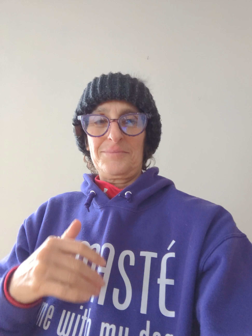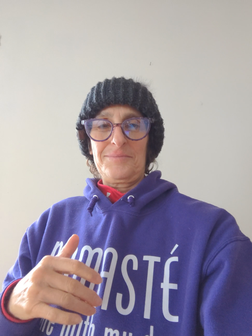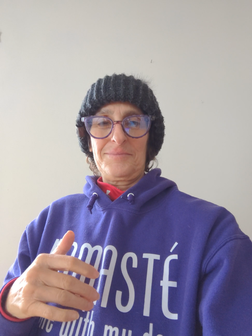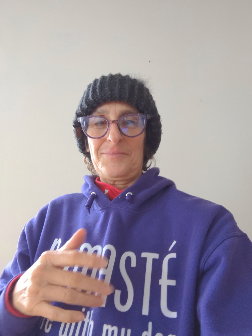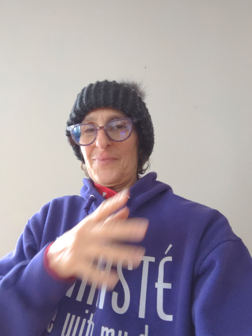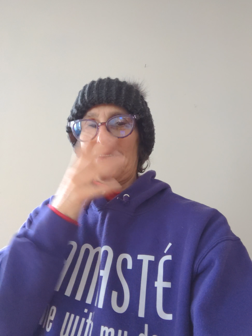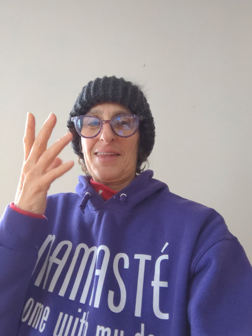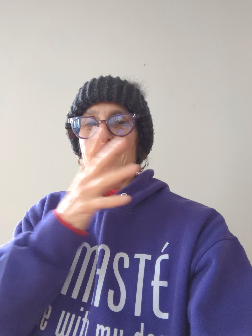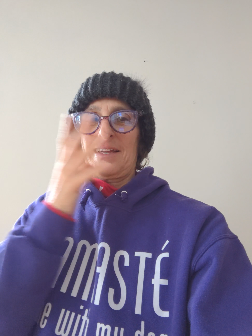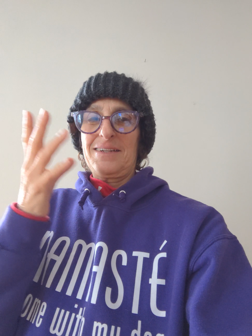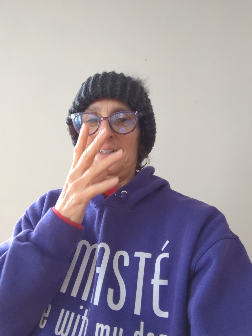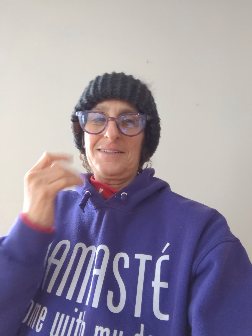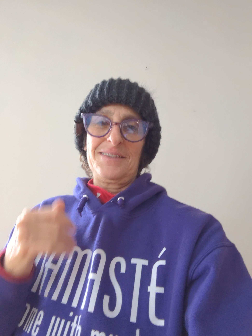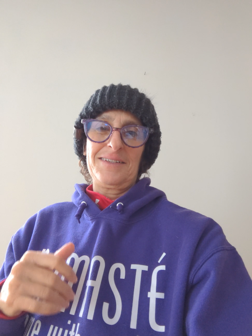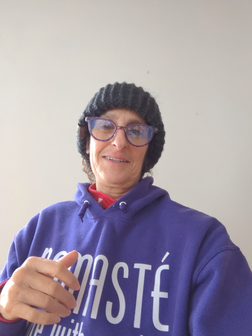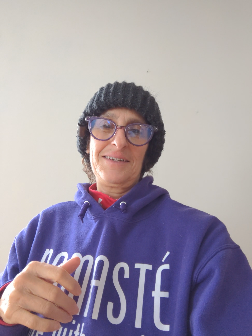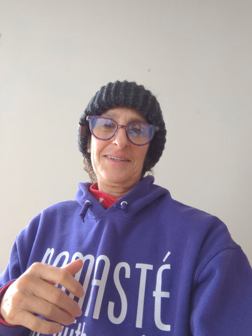farm